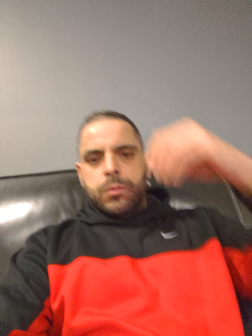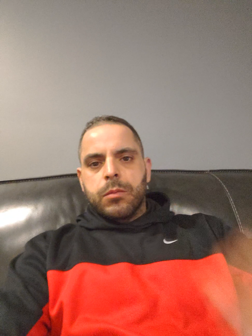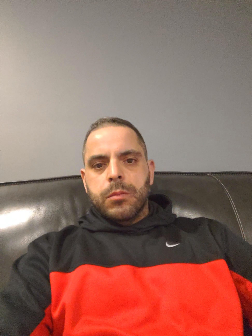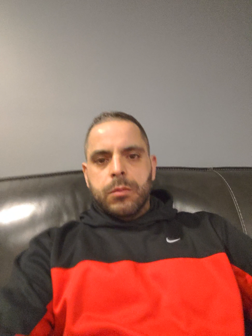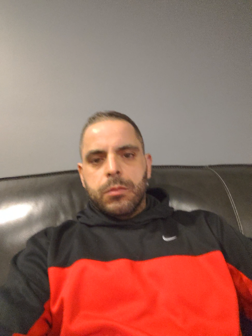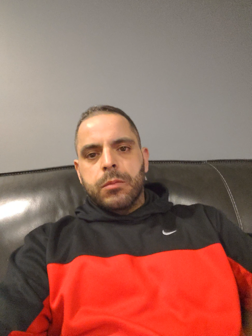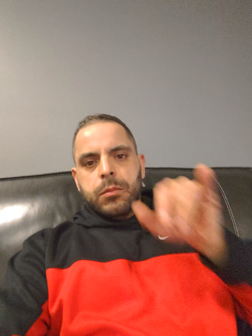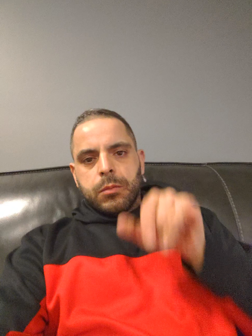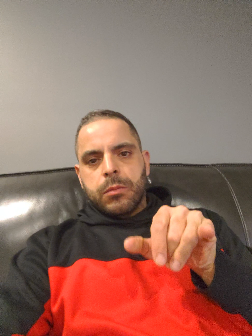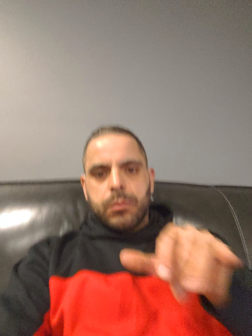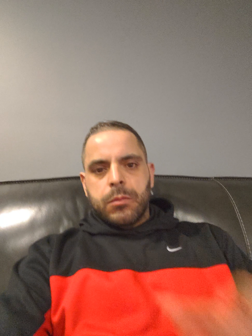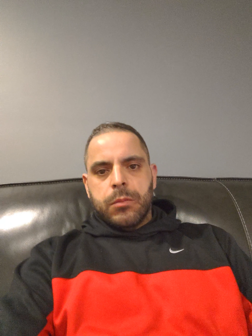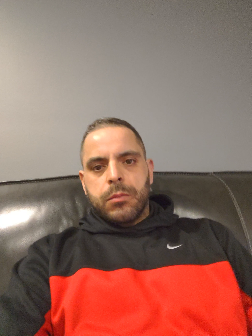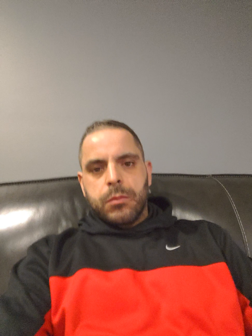stay